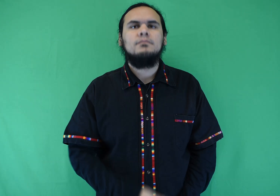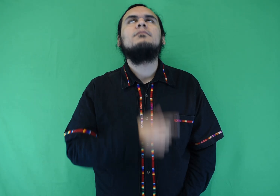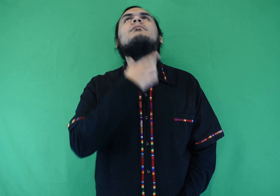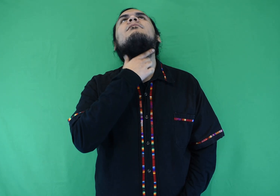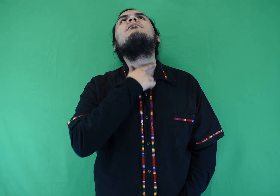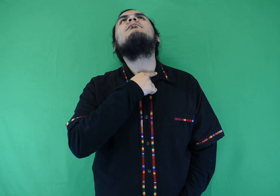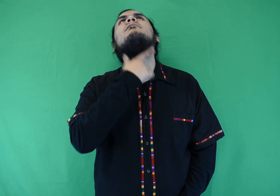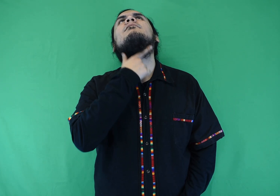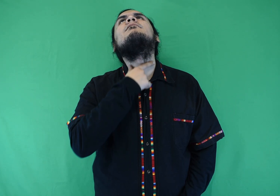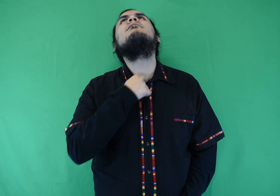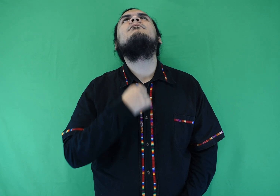garganta